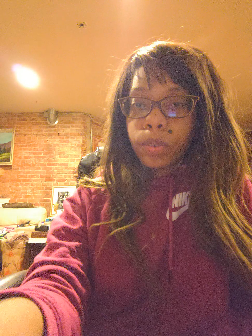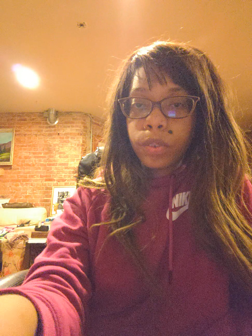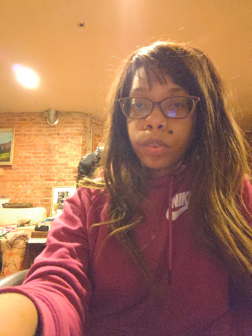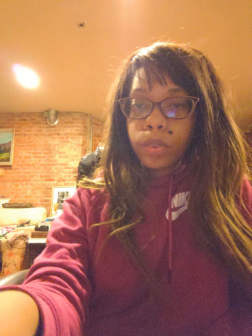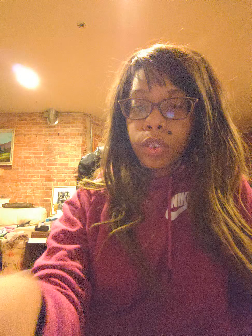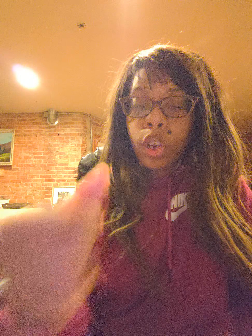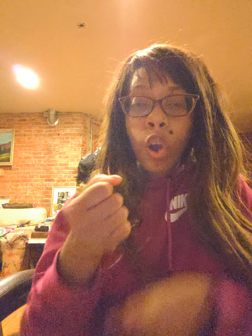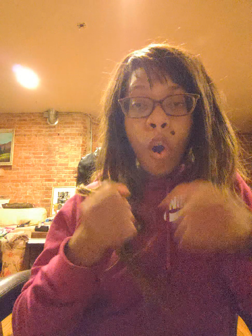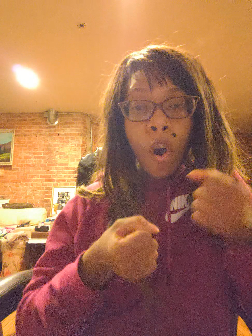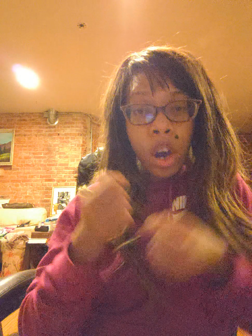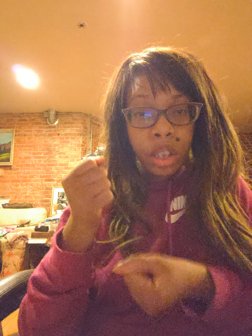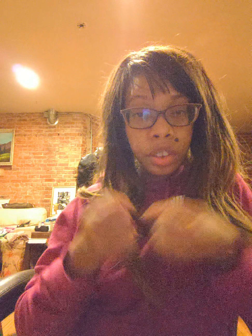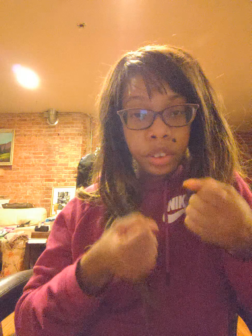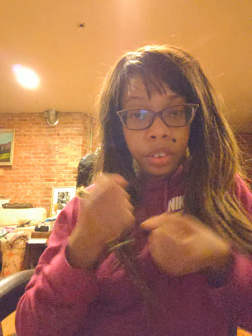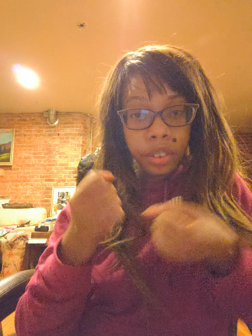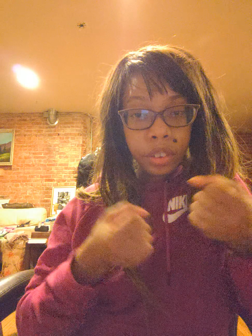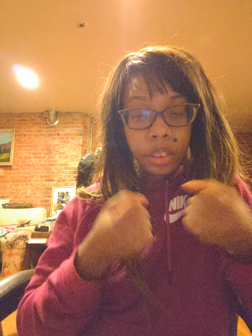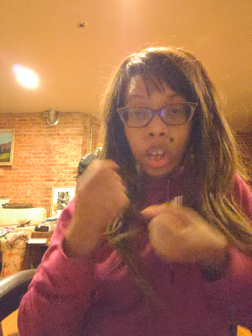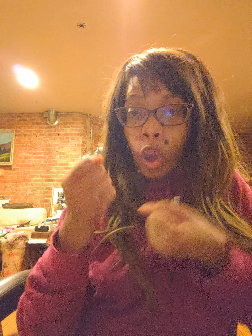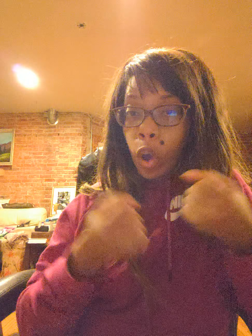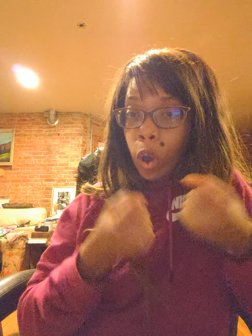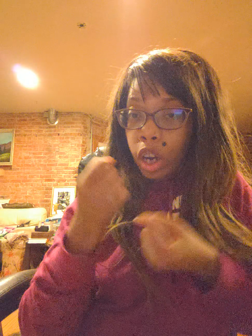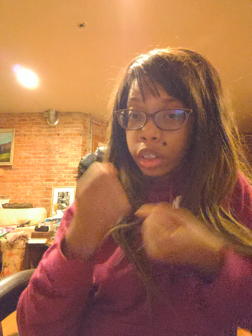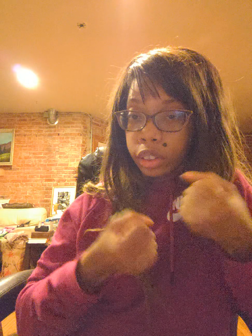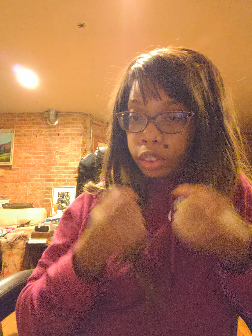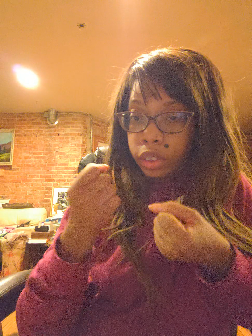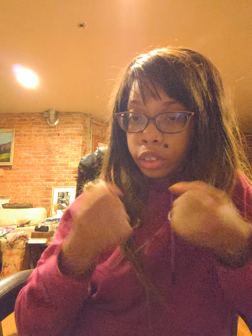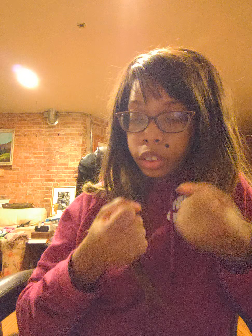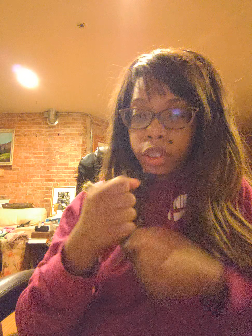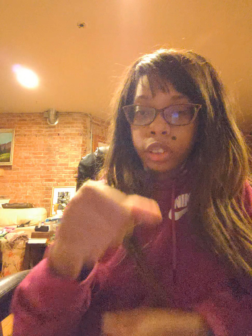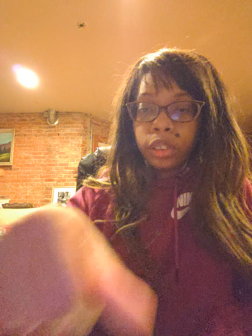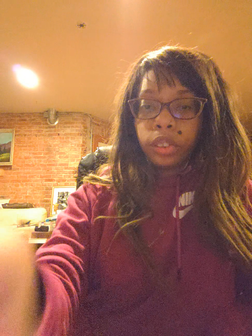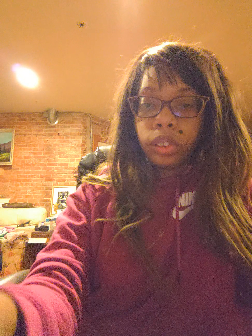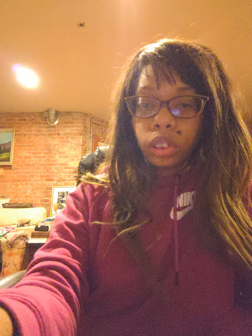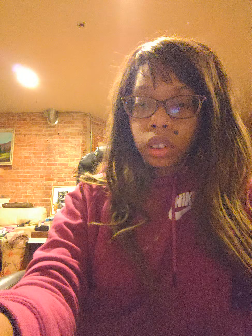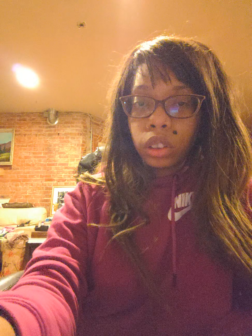car